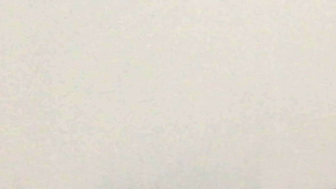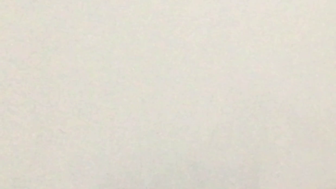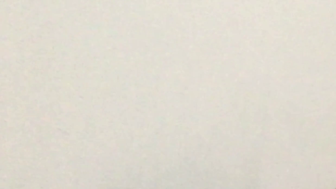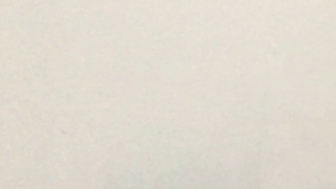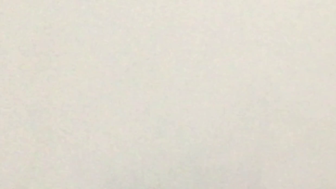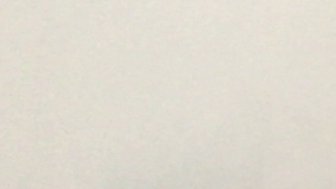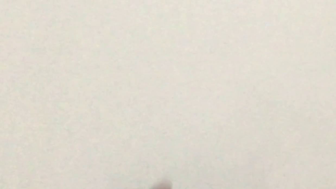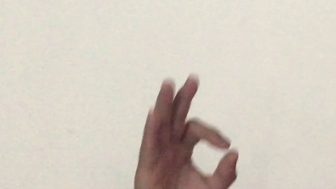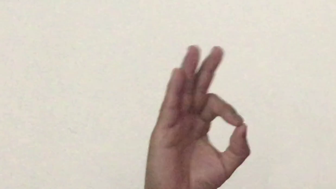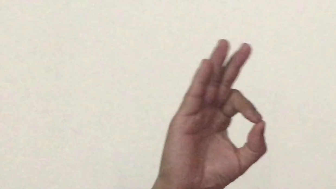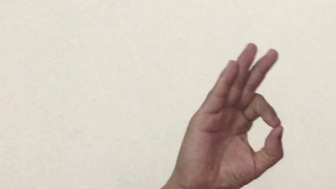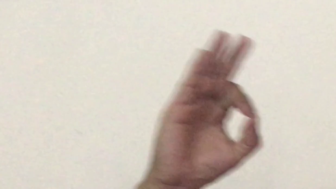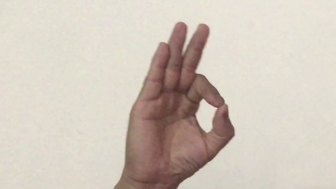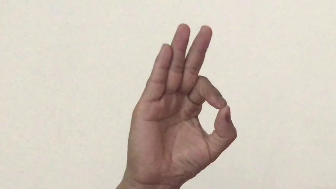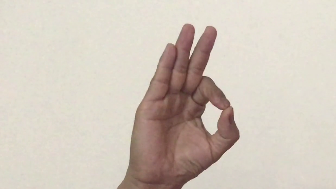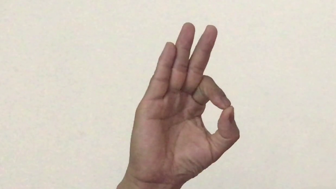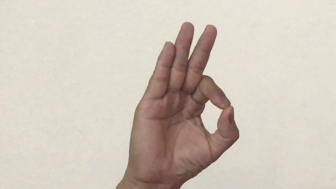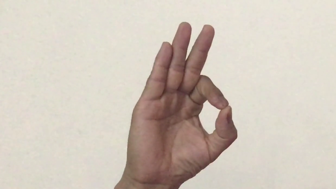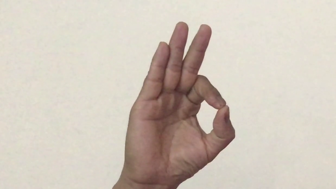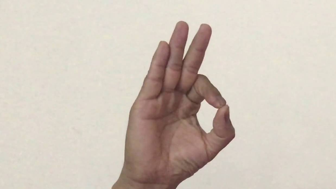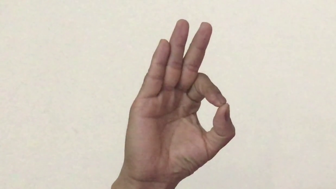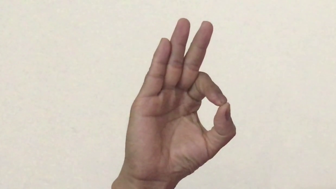व